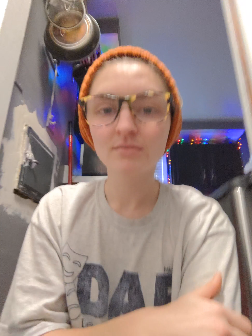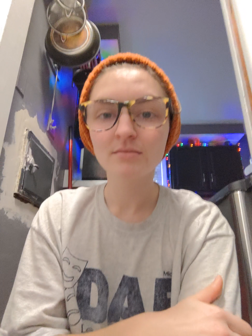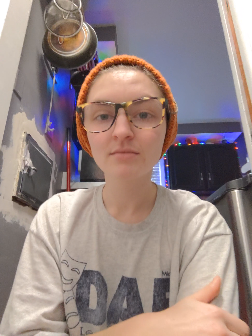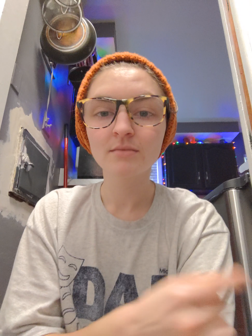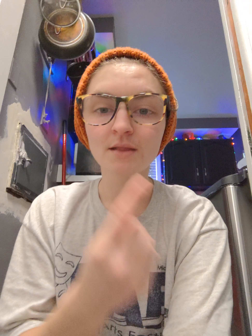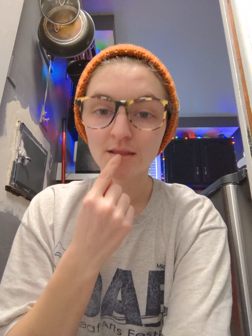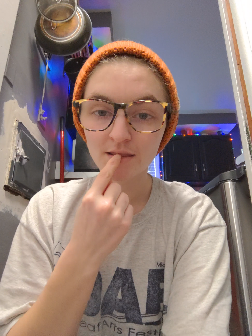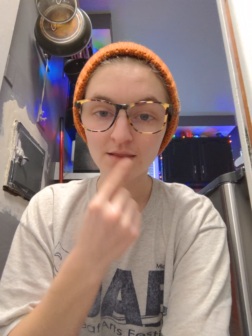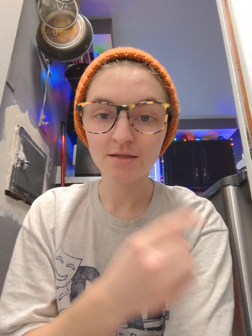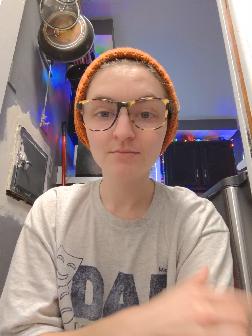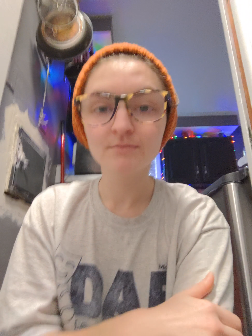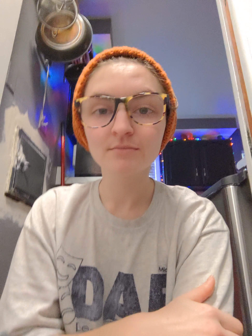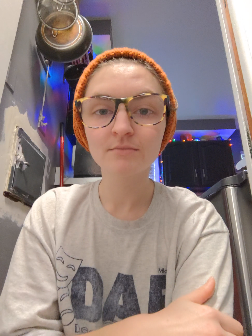tongue